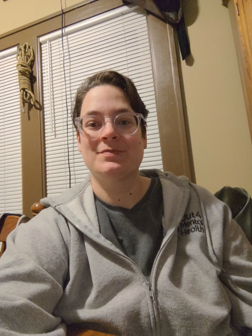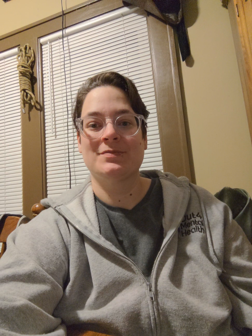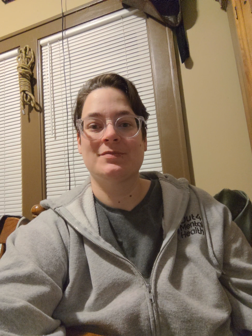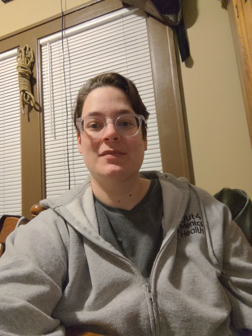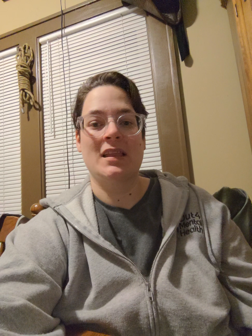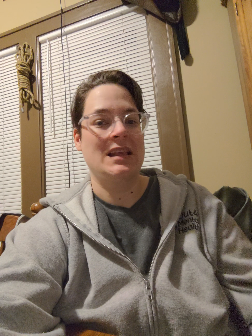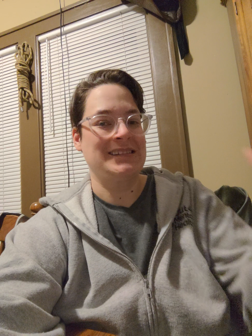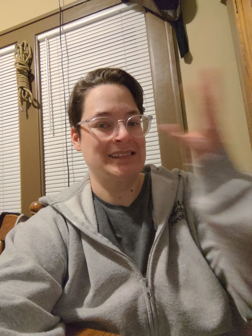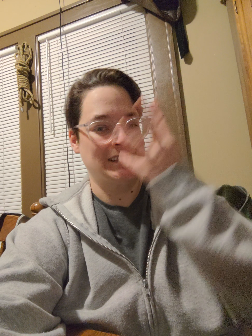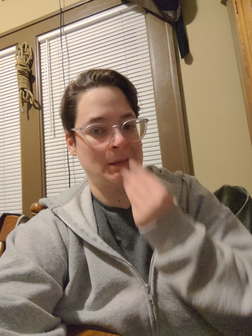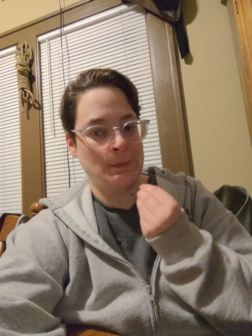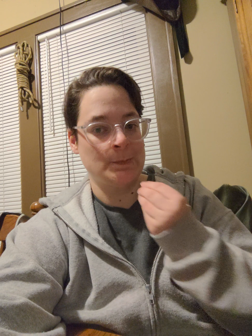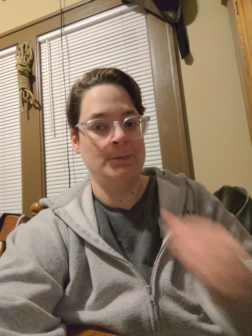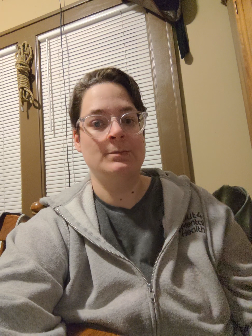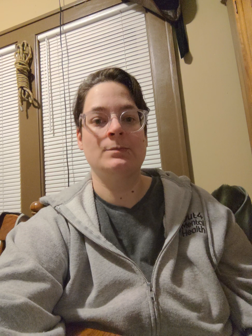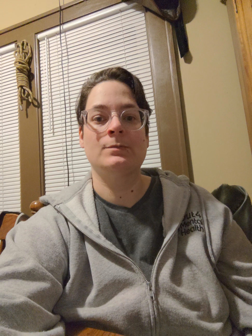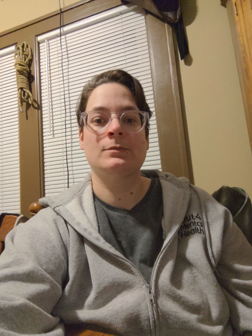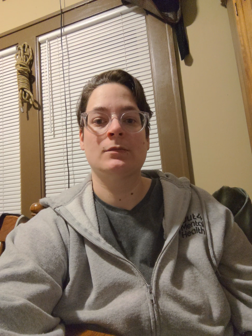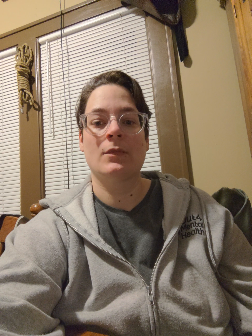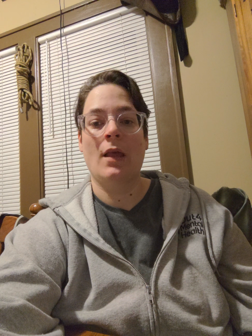sleep